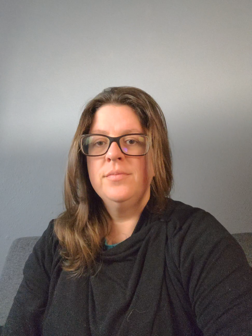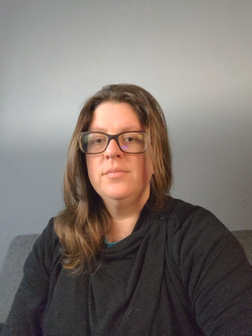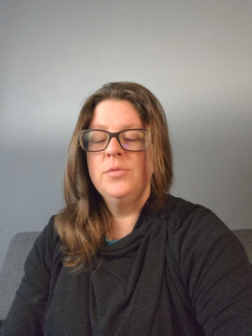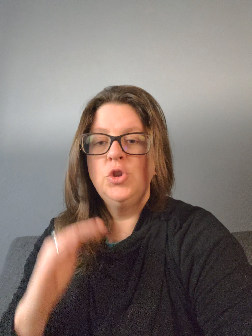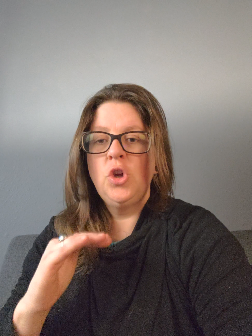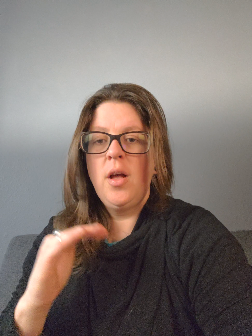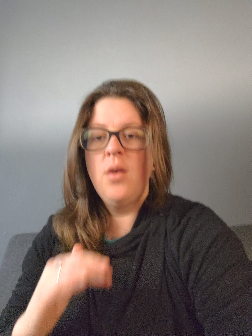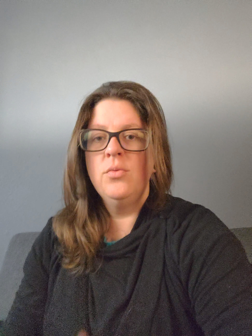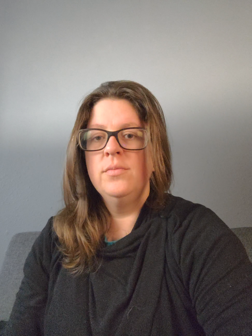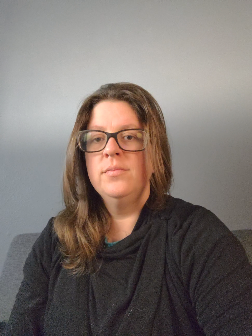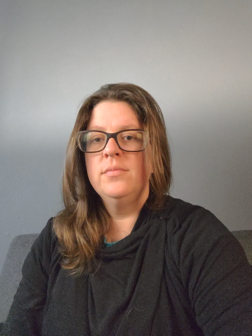child